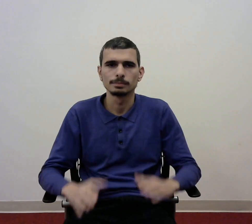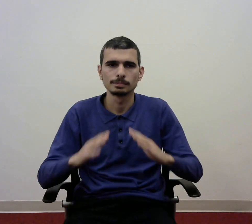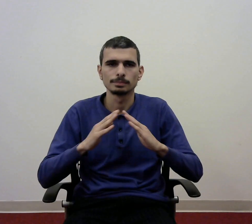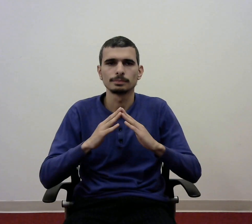ev